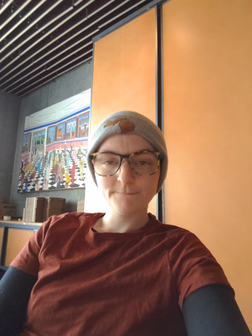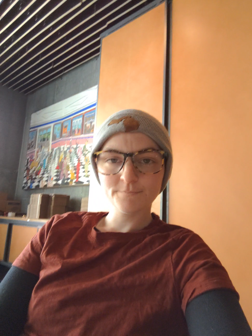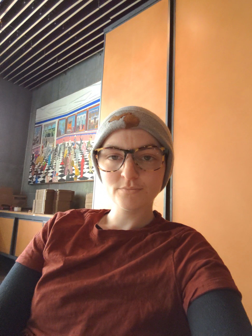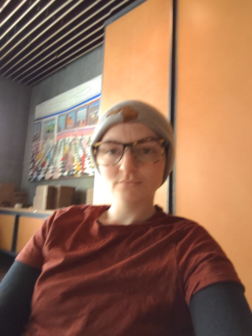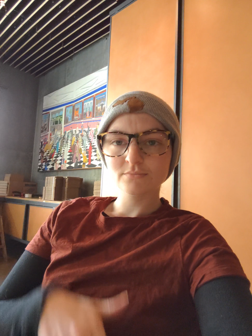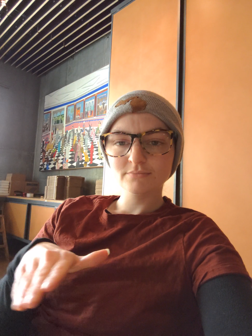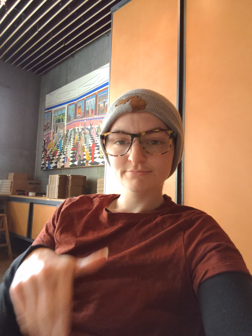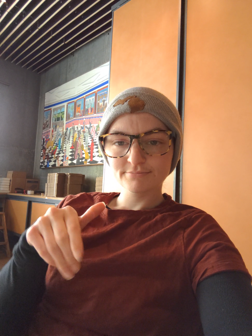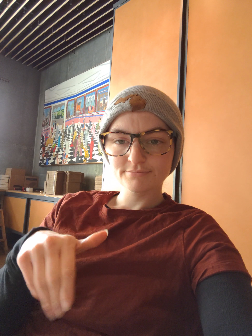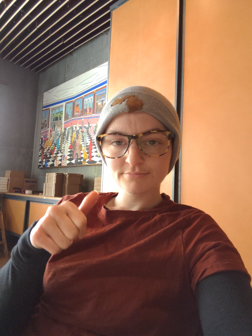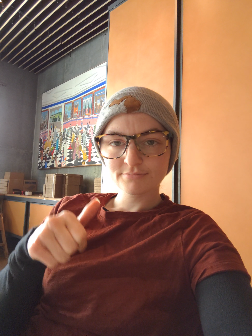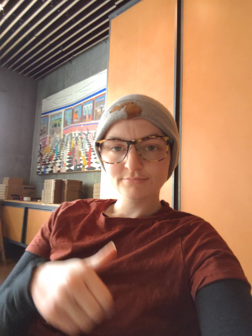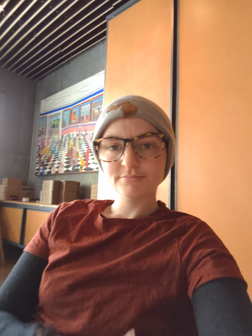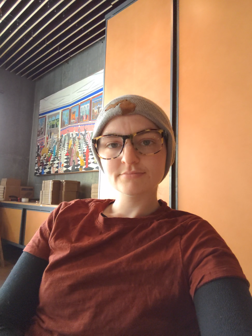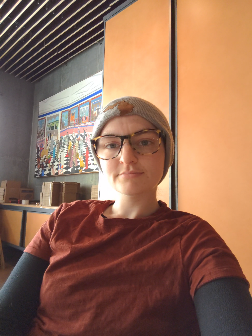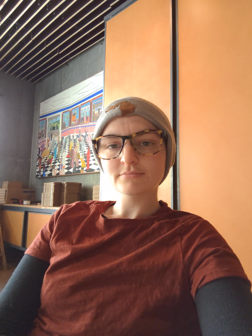jeans